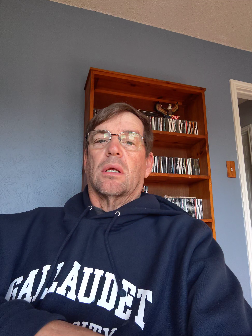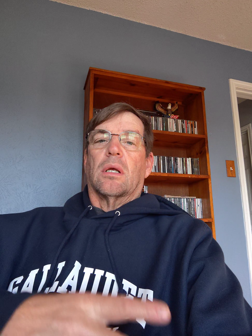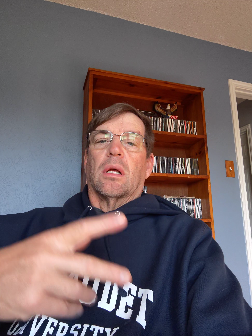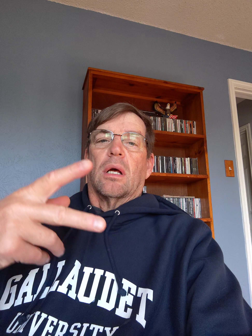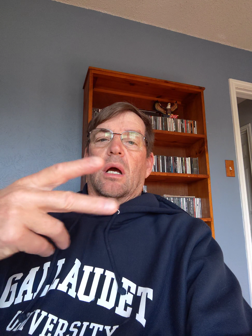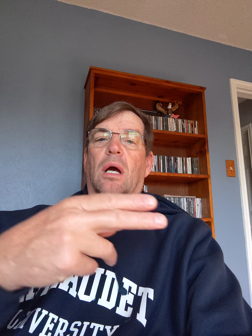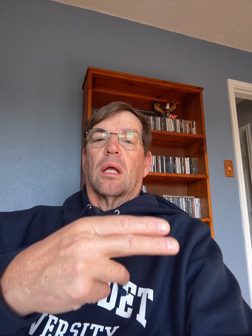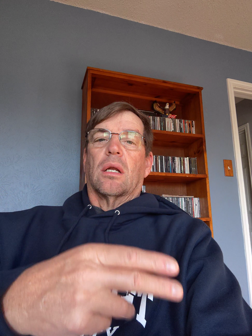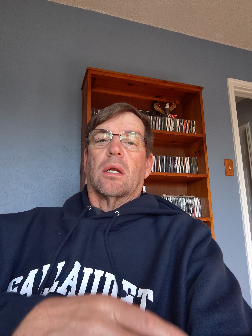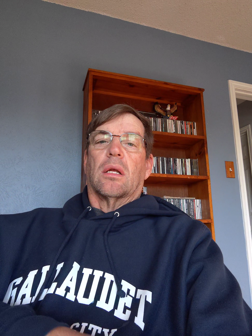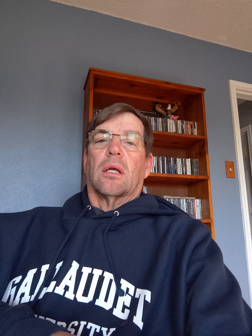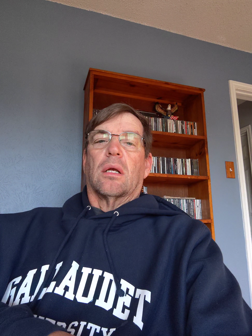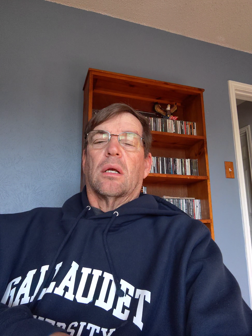cut